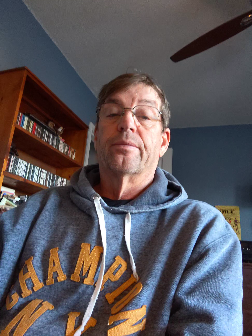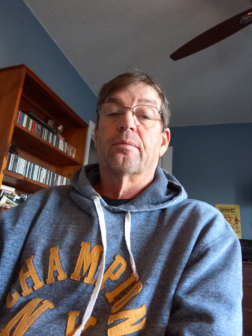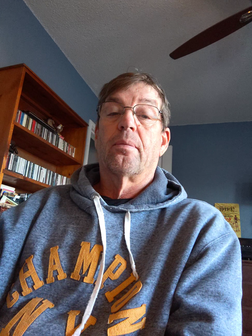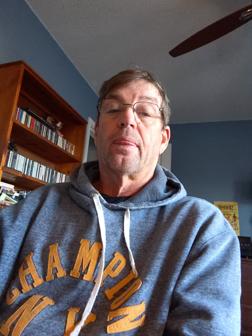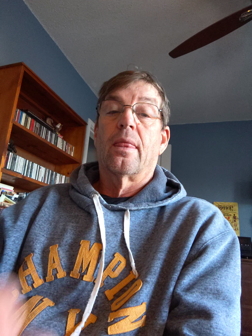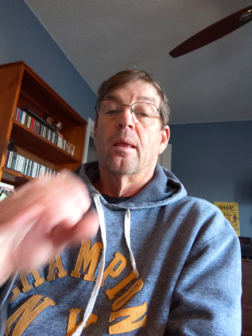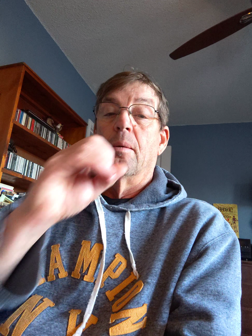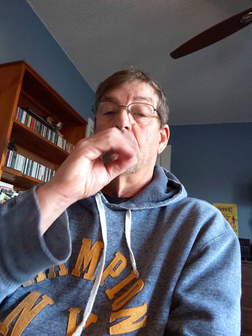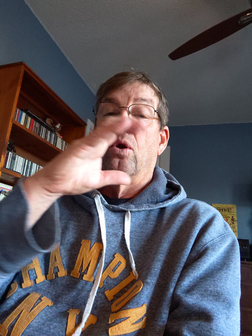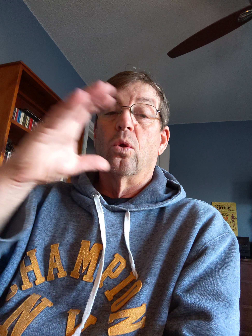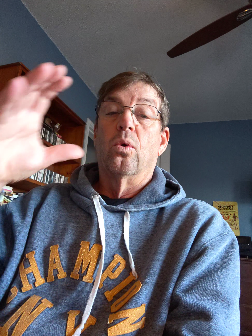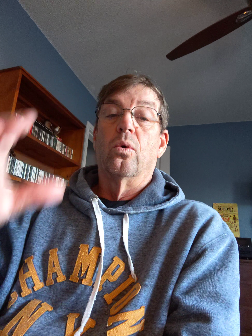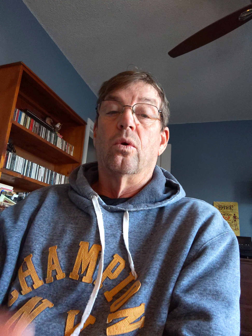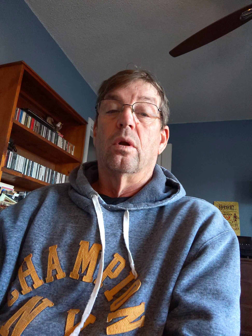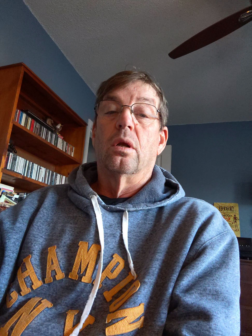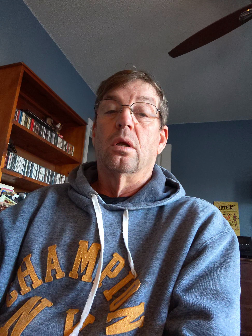balloon